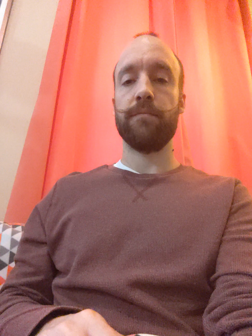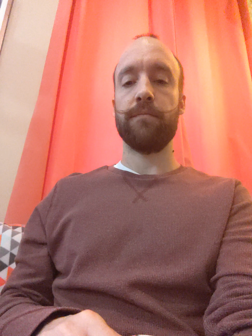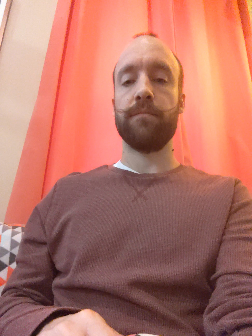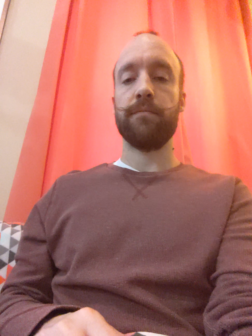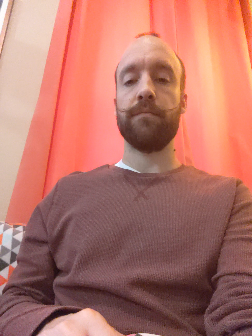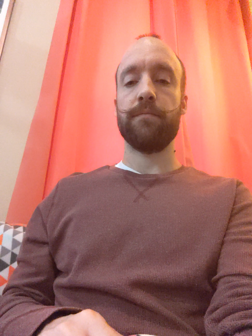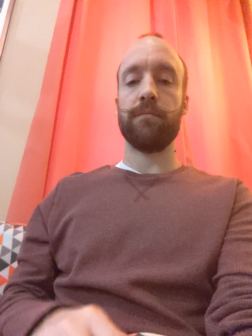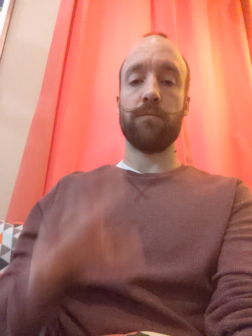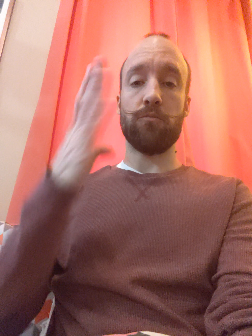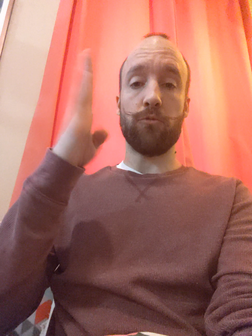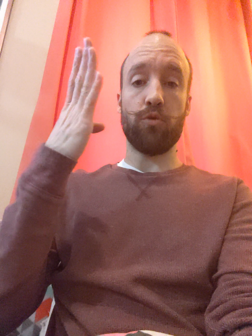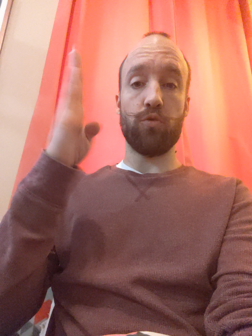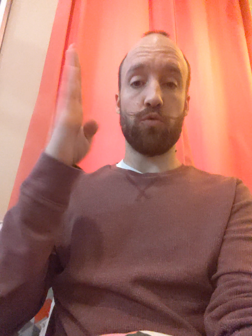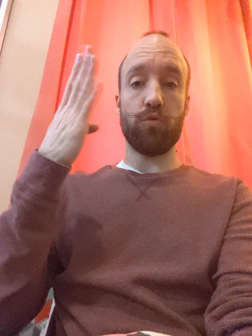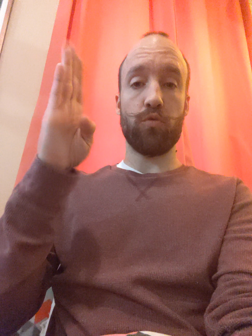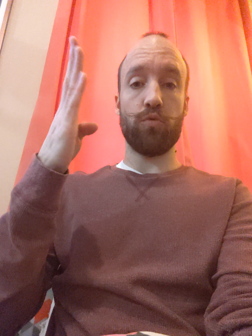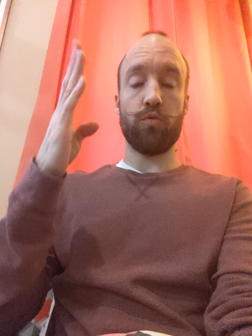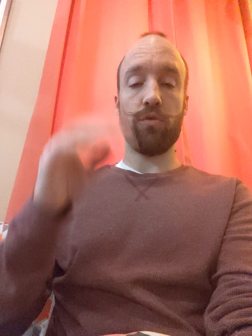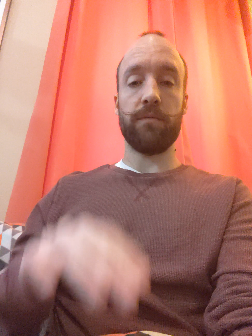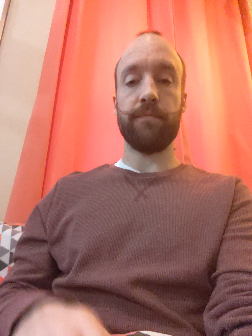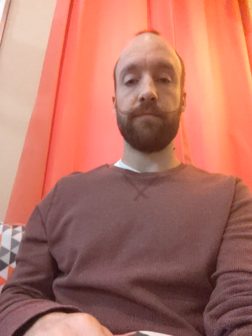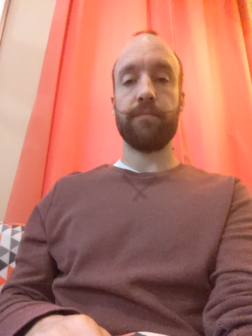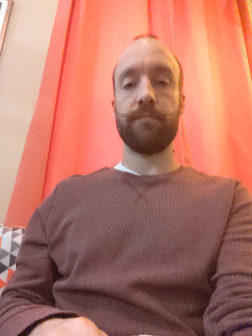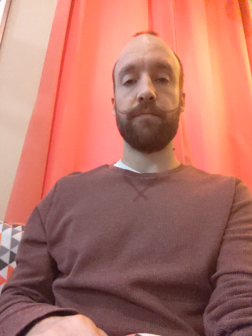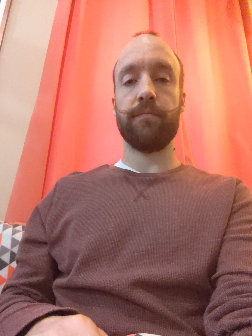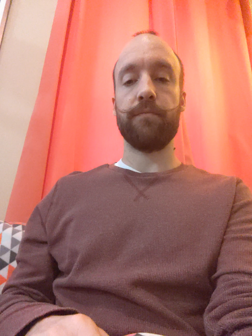blue